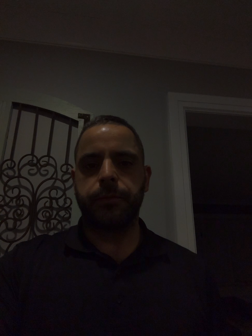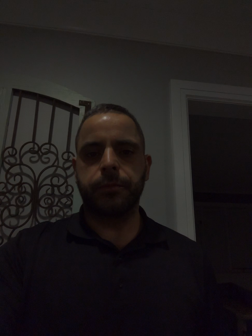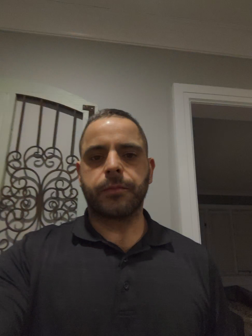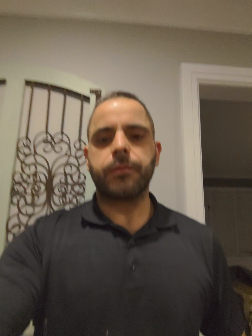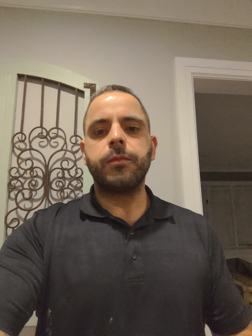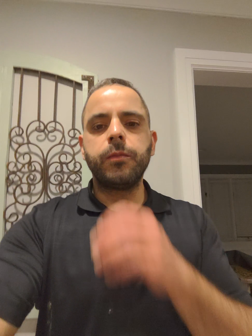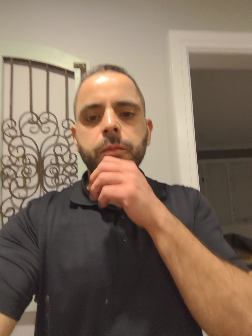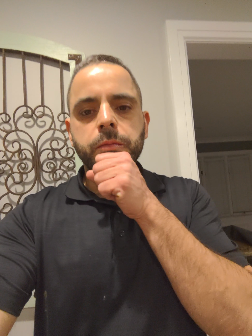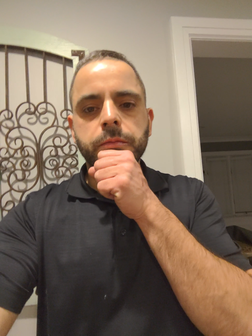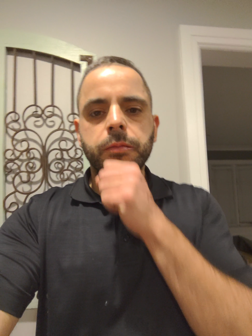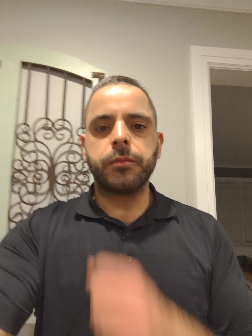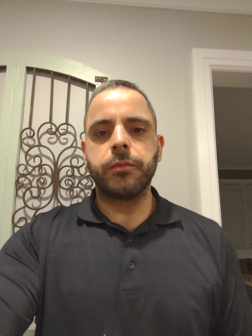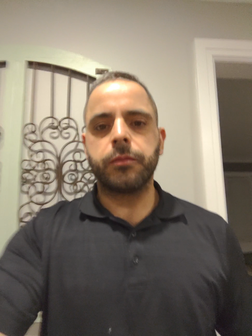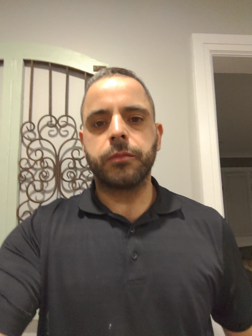orange